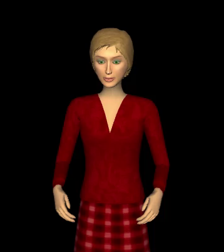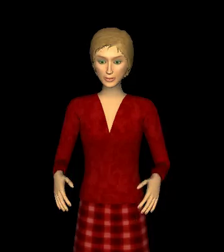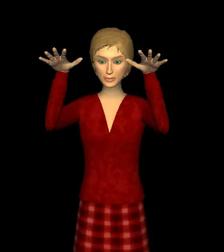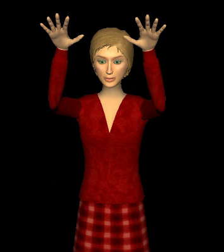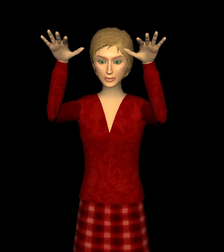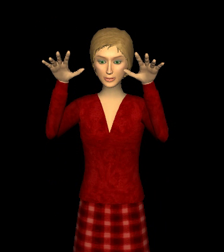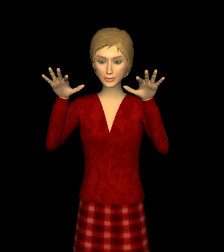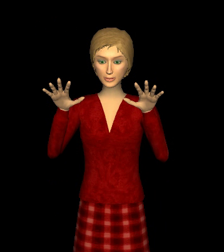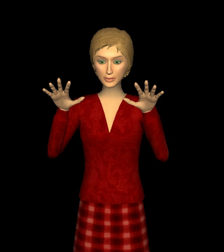ثلج